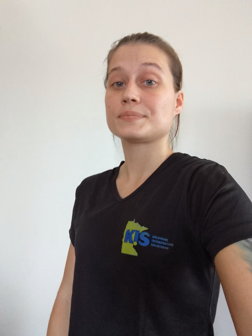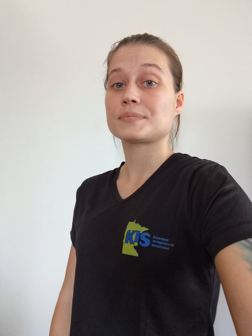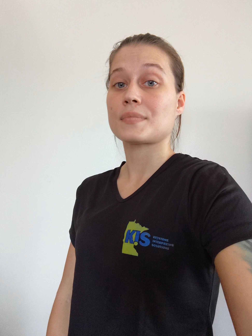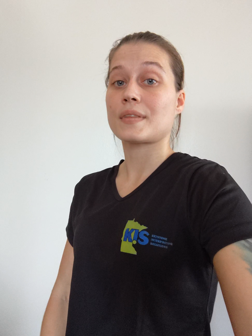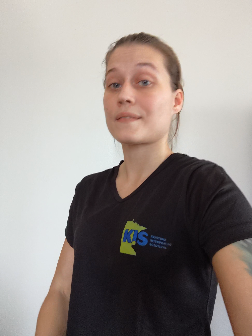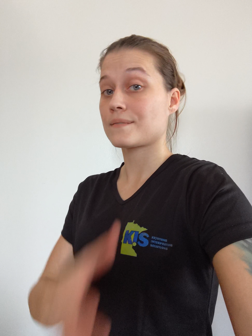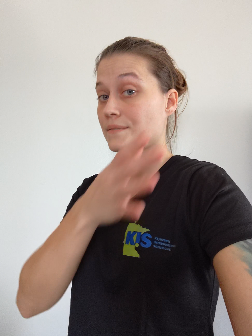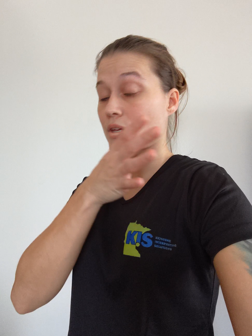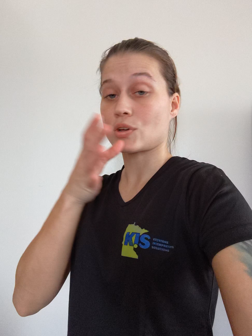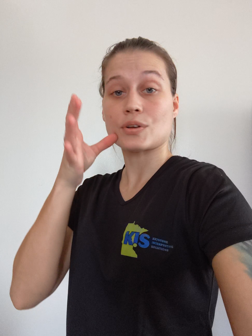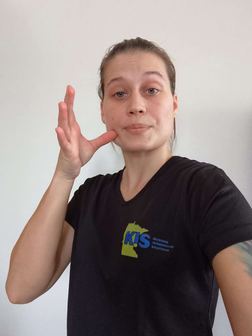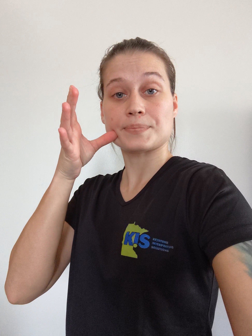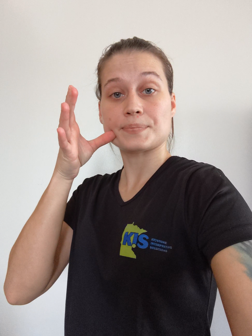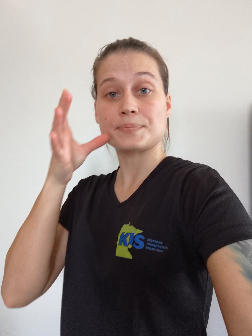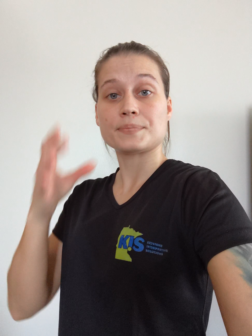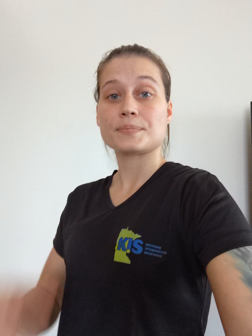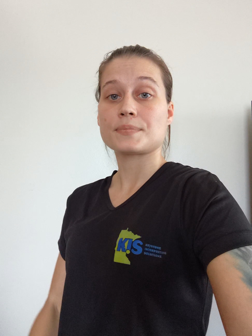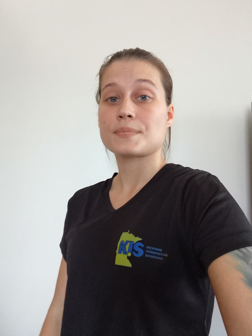farm